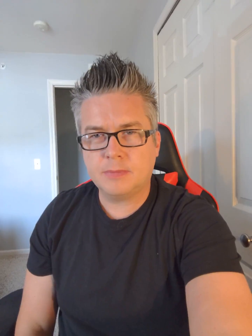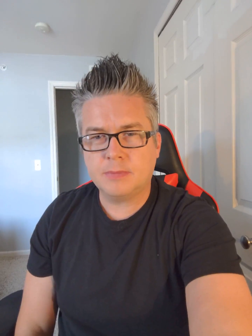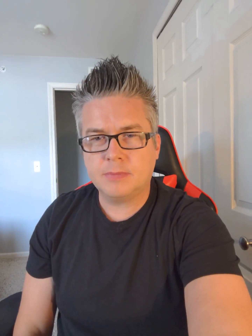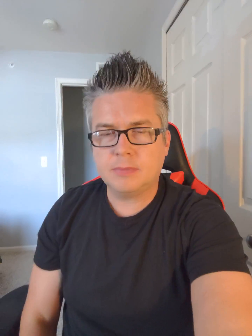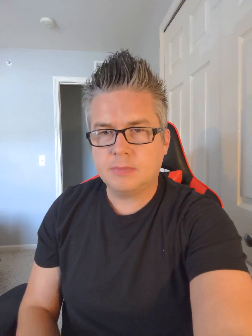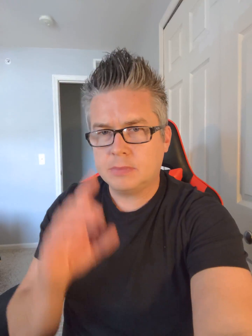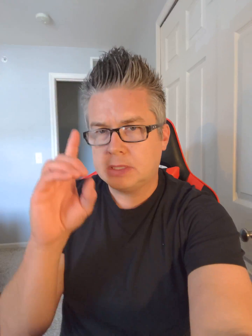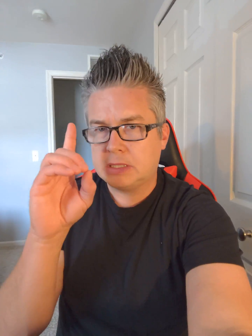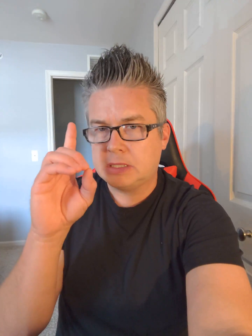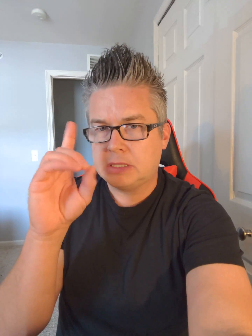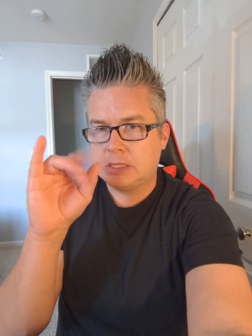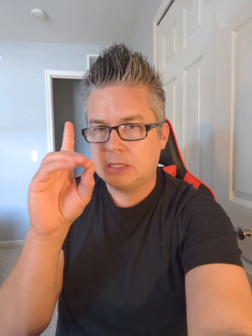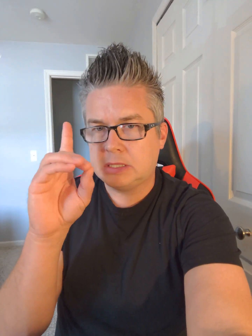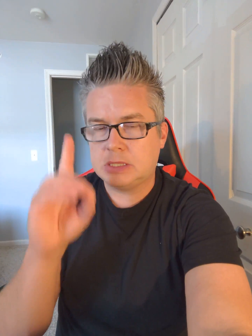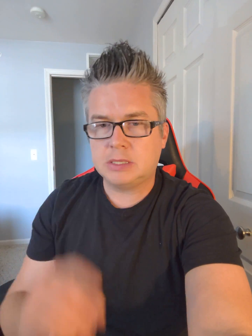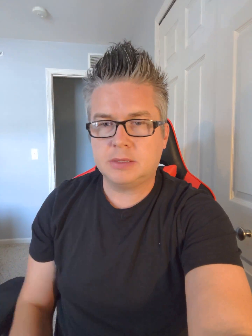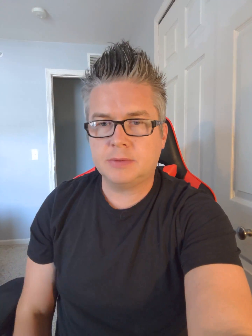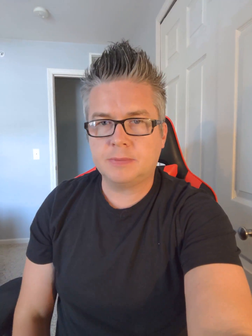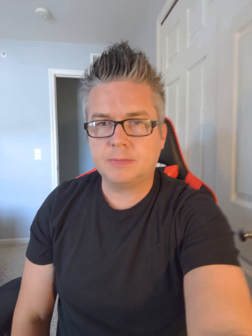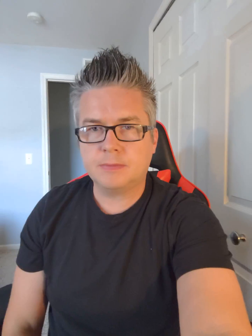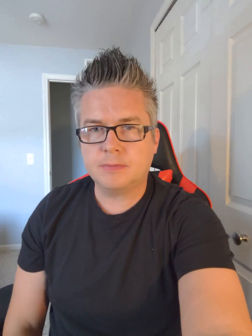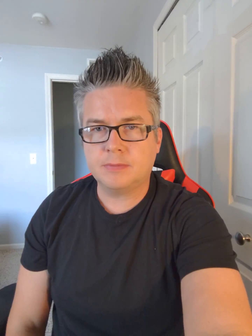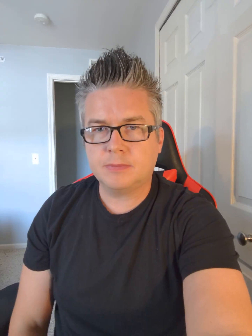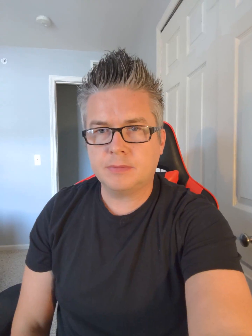did